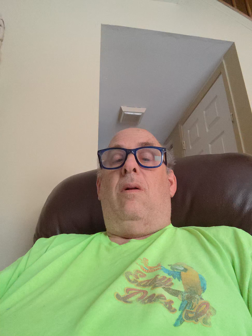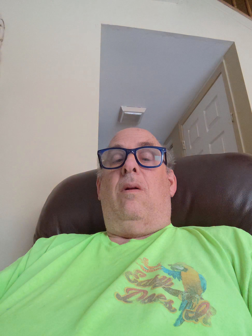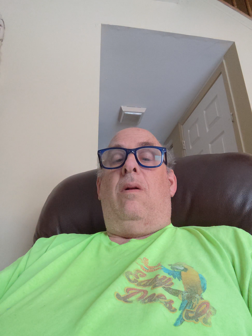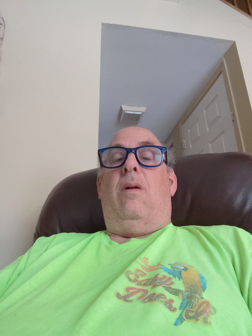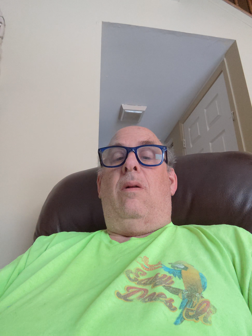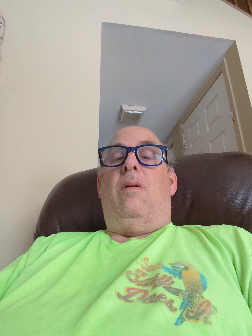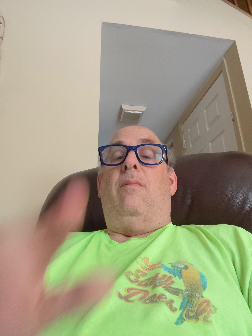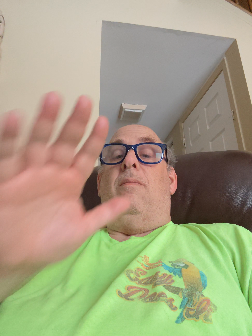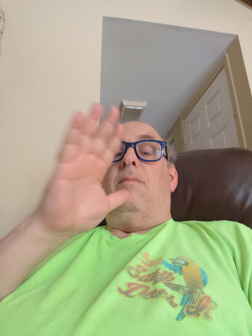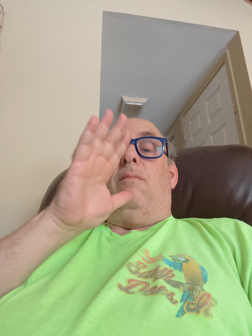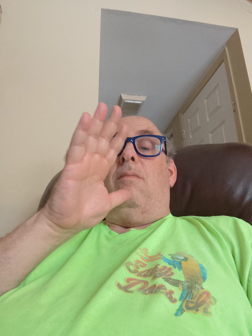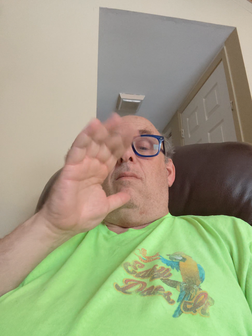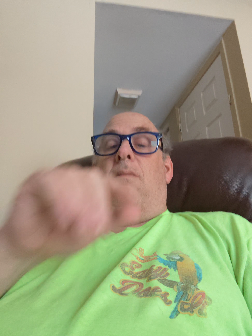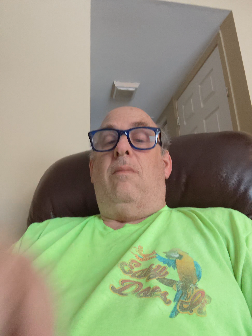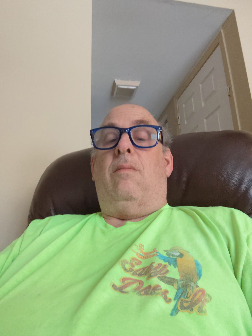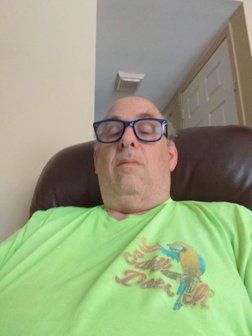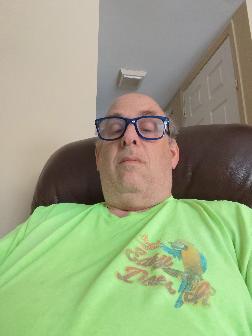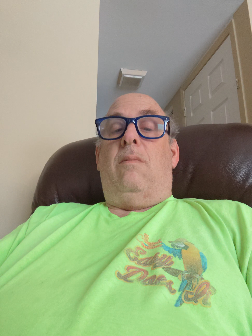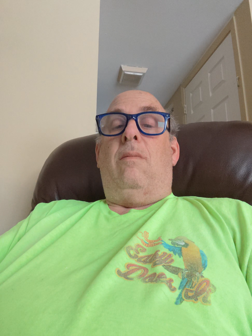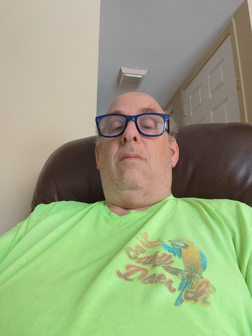mom